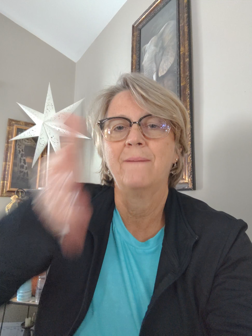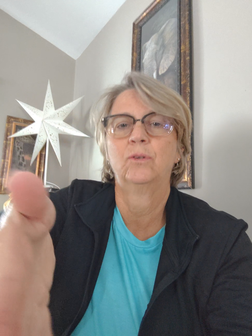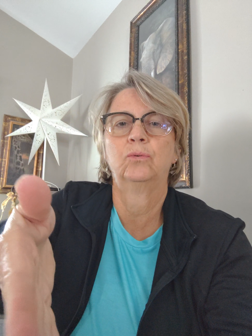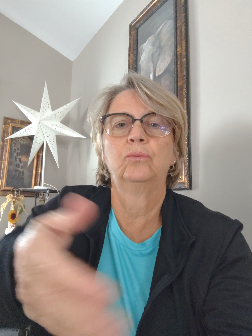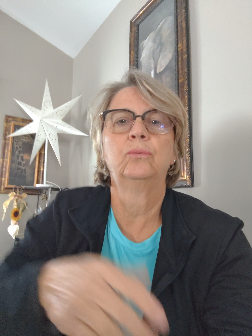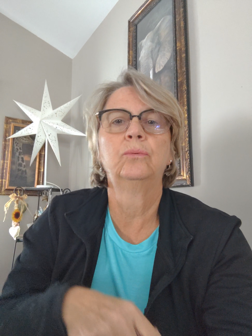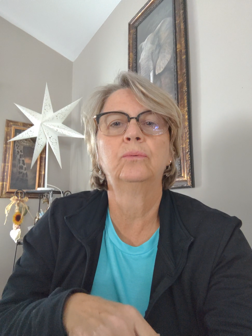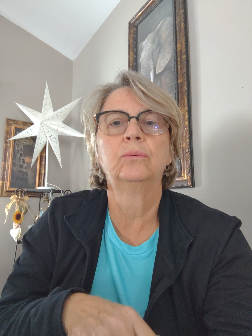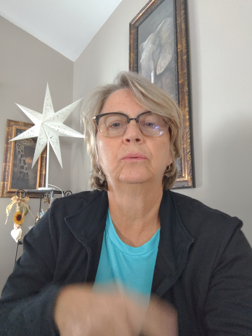after